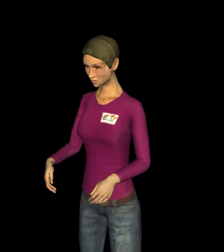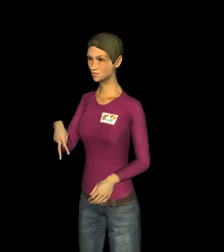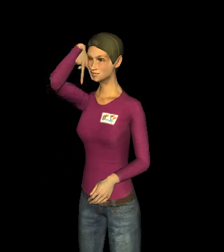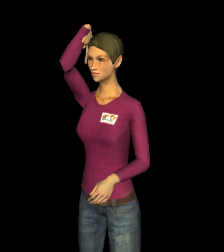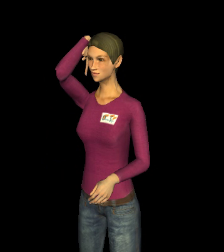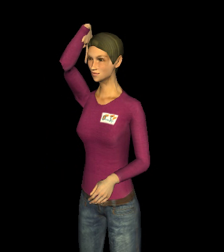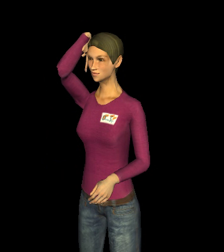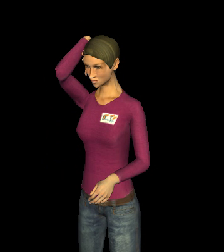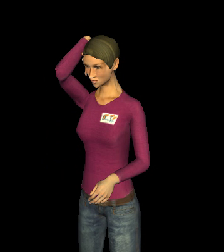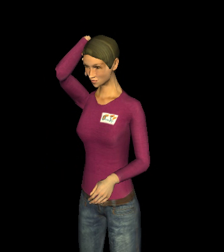كرز